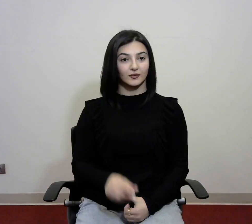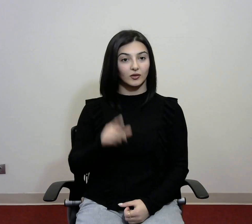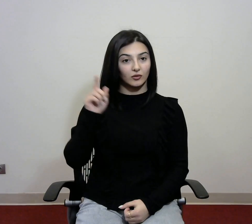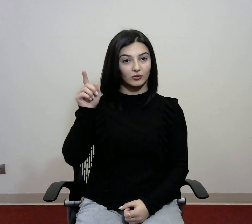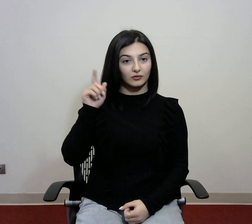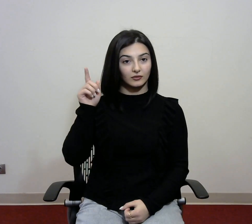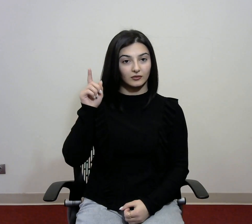onun